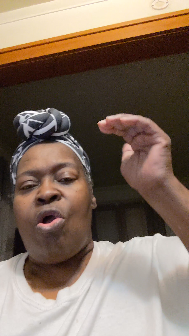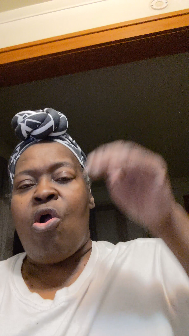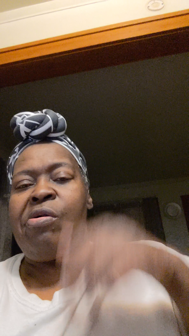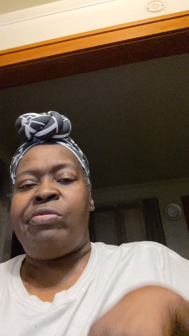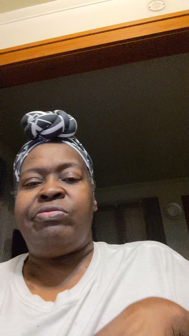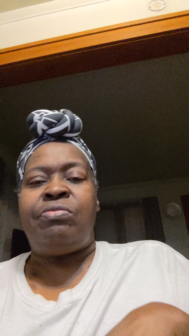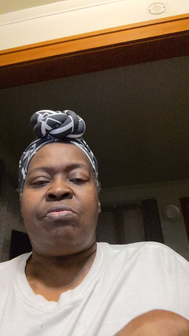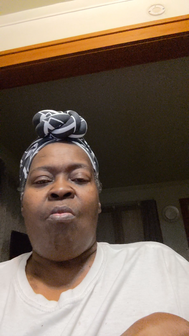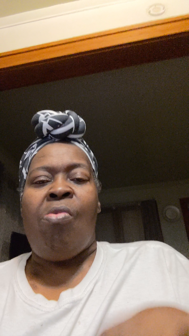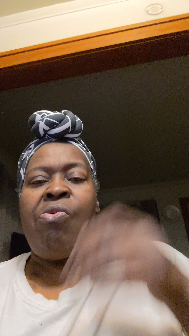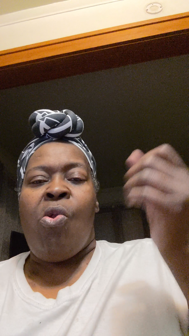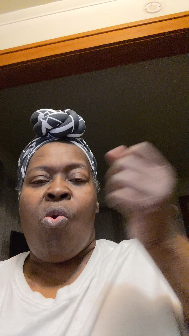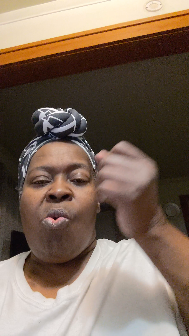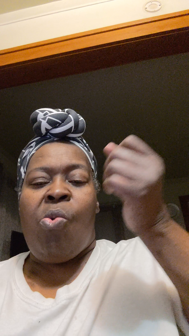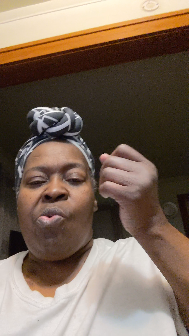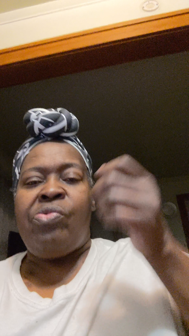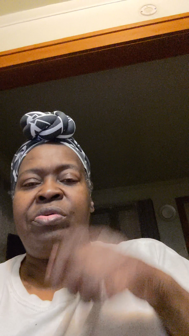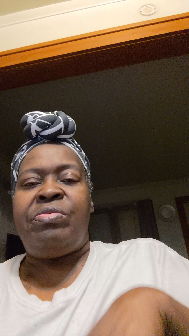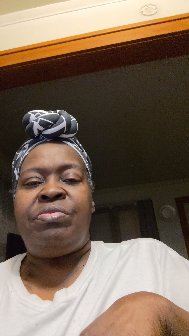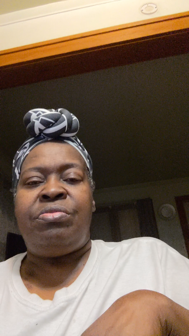hold